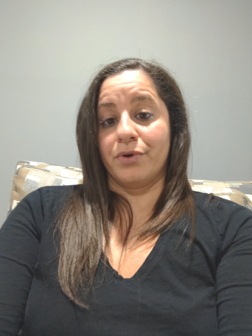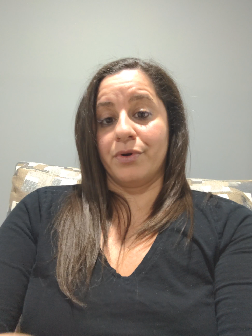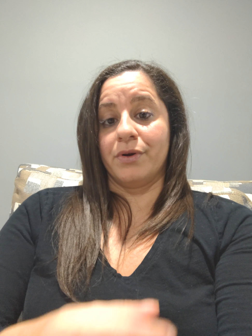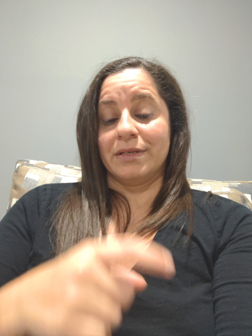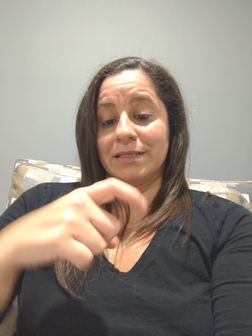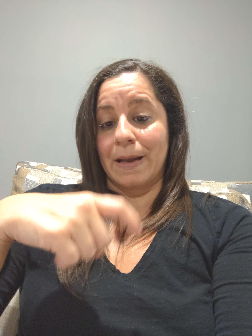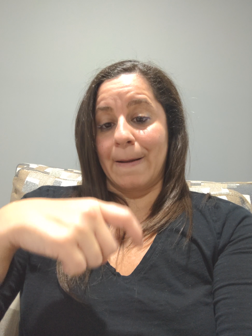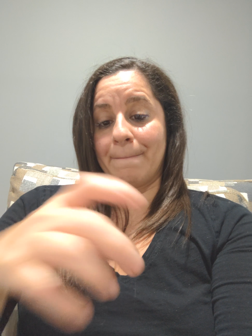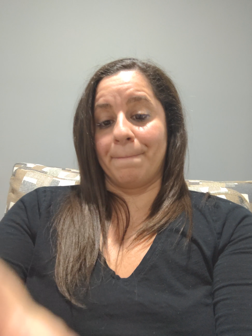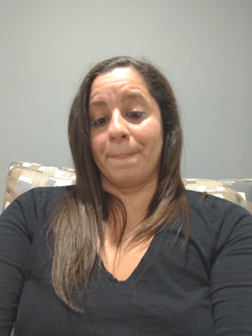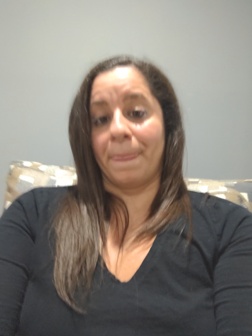time